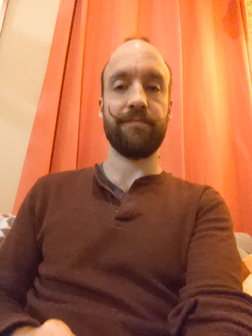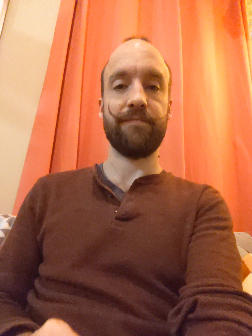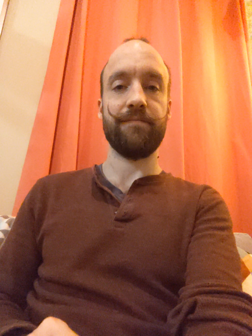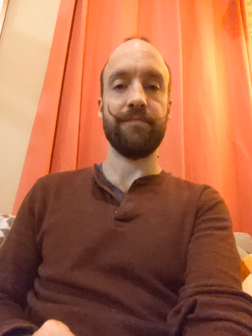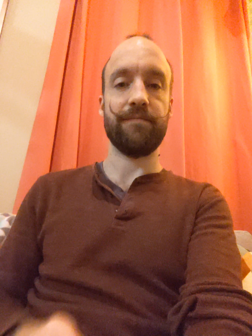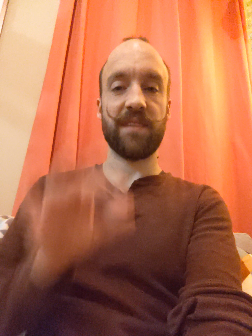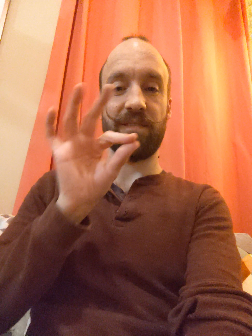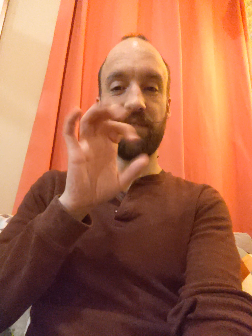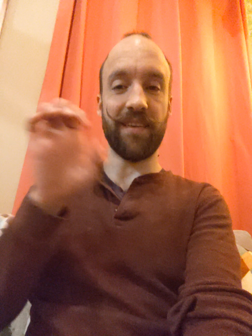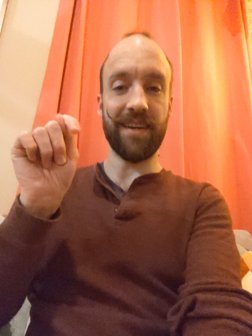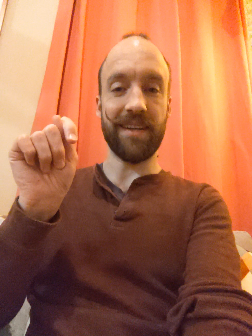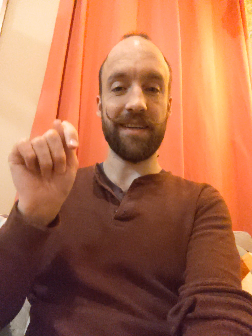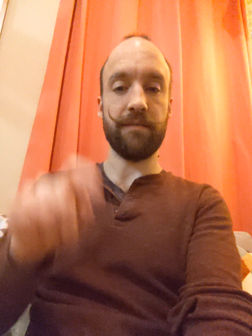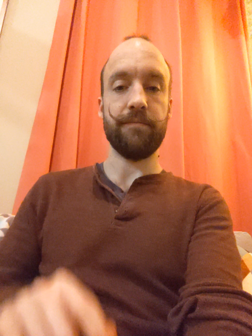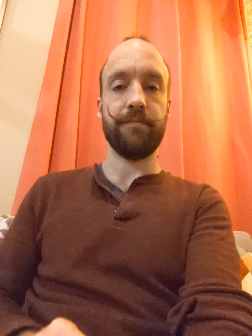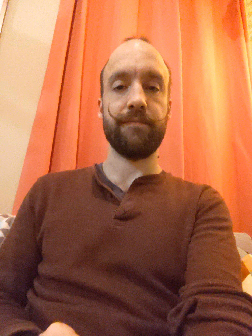feet